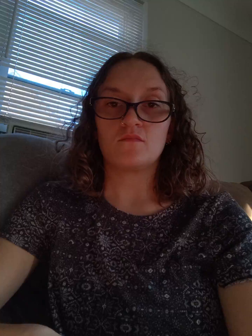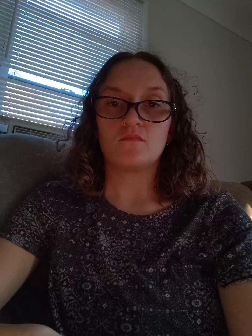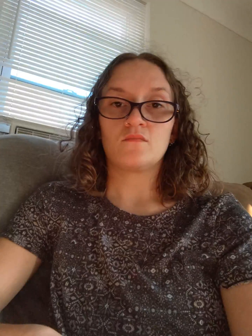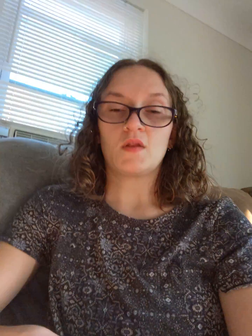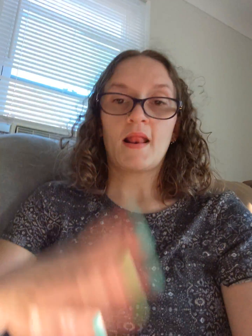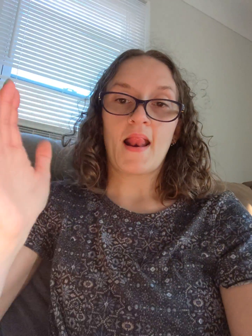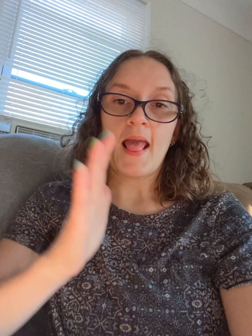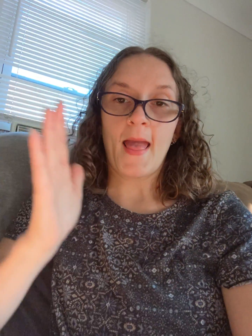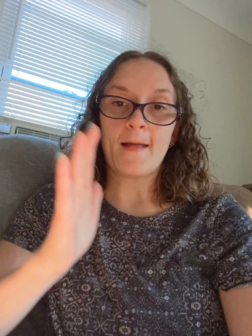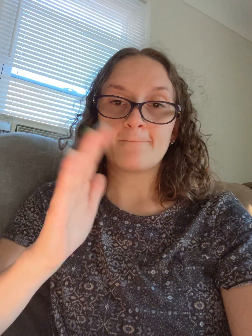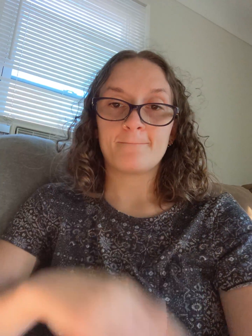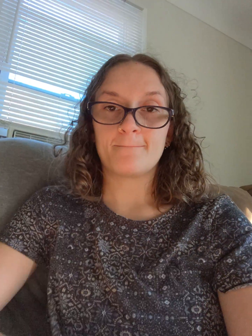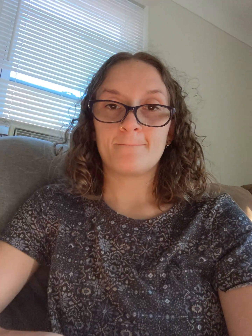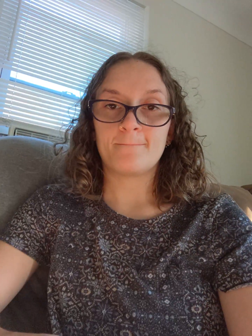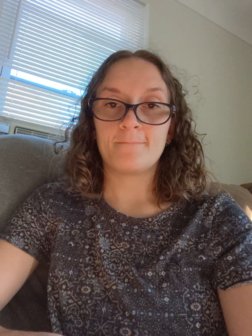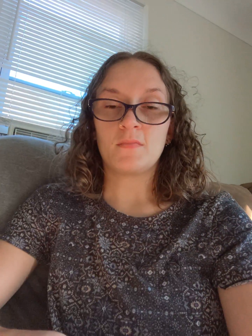clap